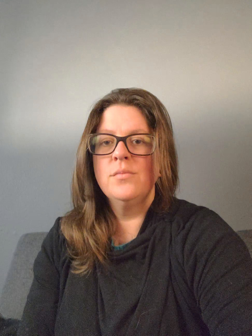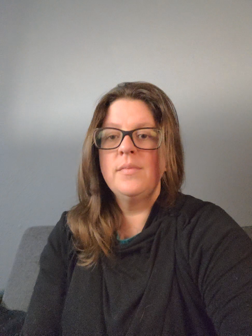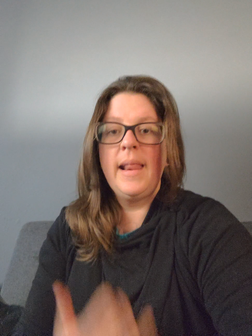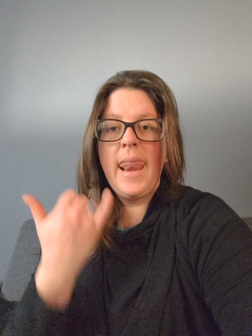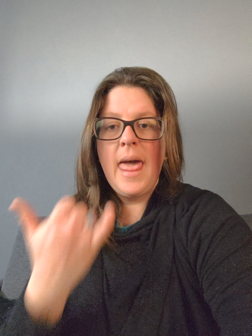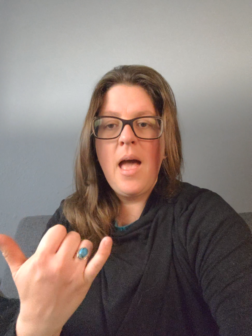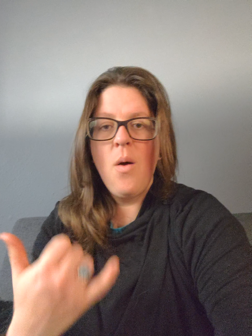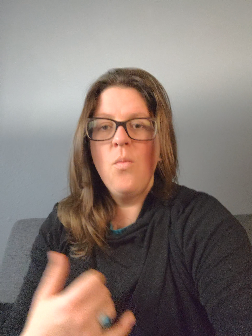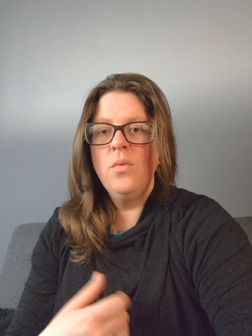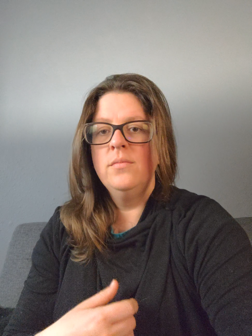now